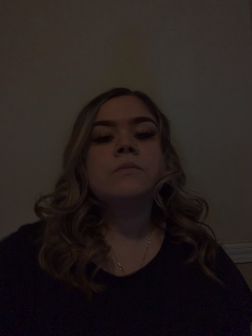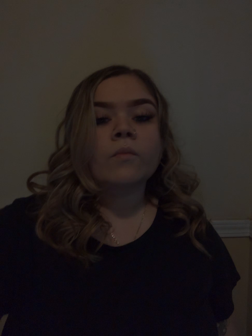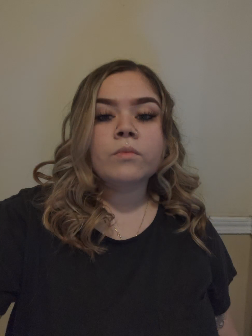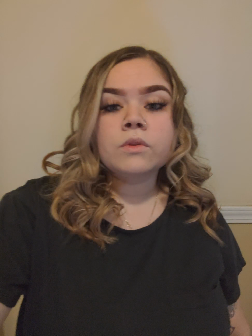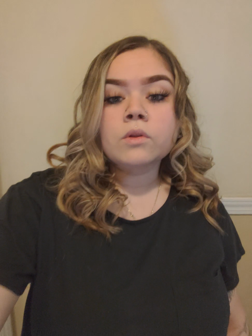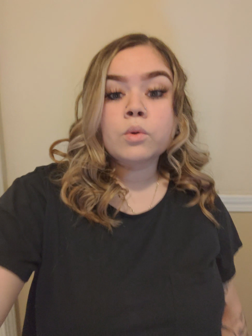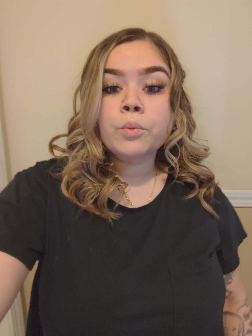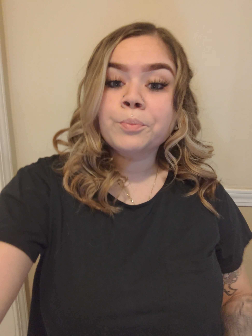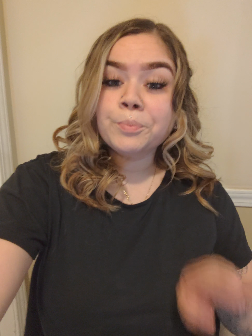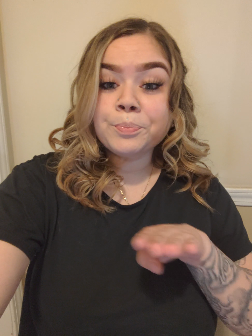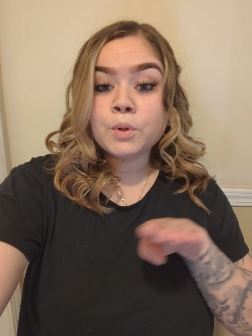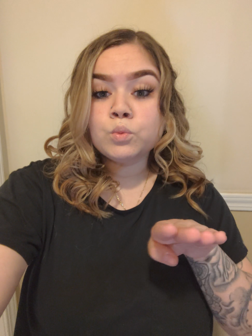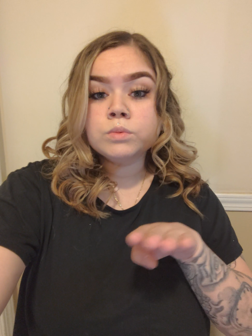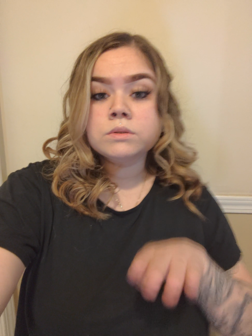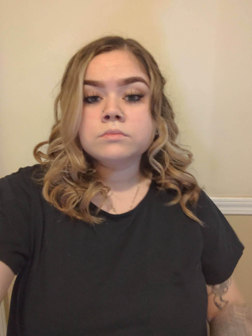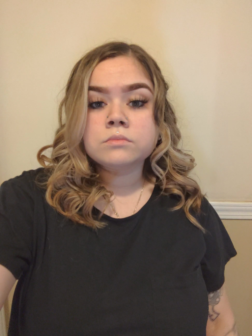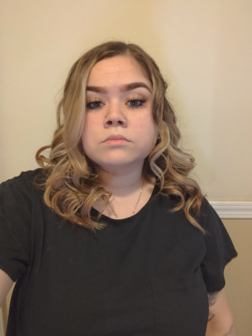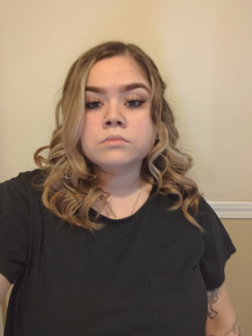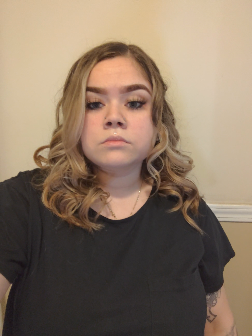boots